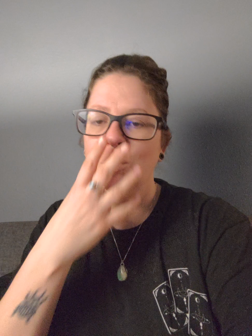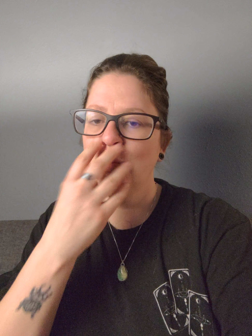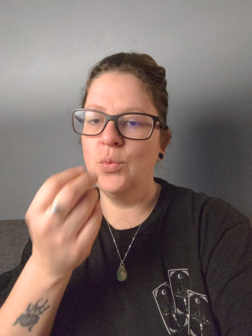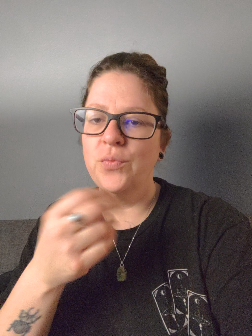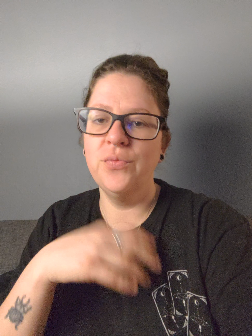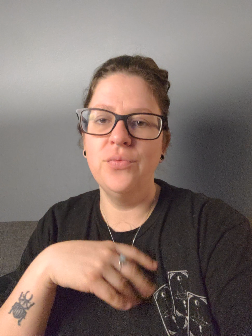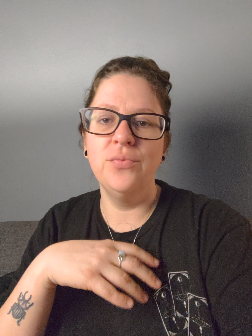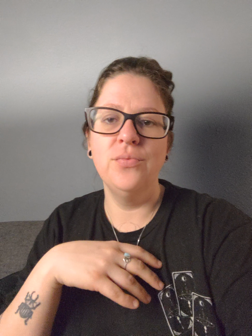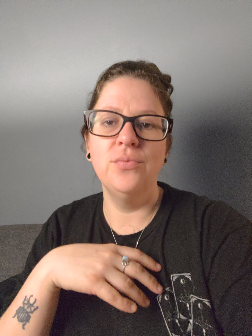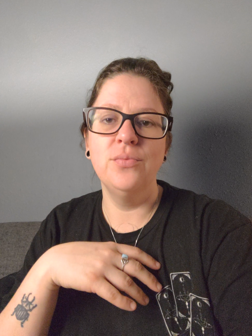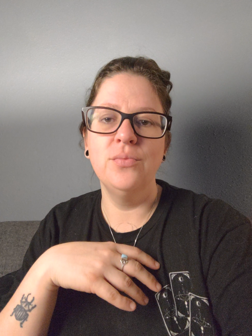wolf